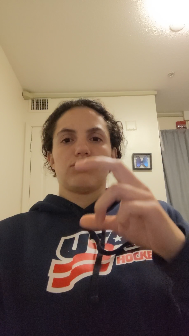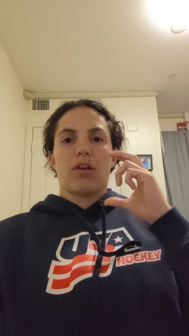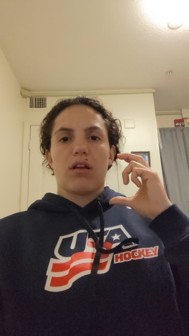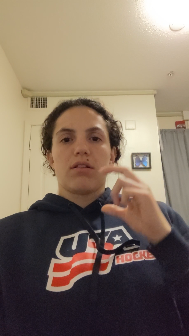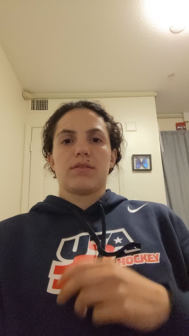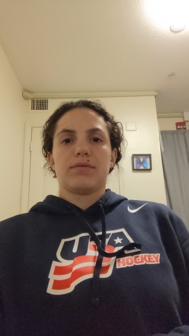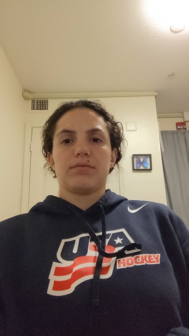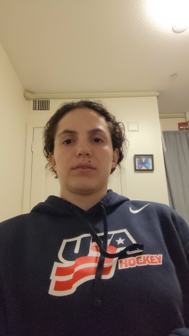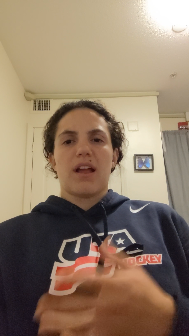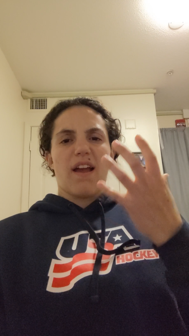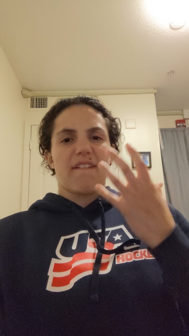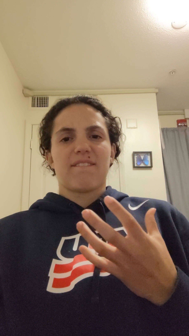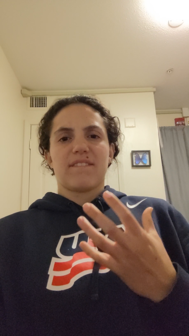heavy